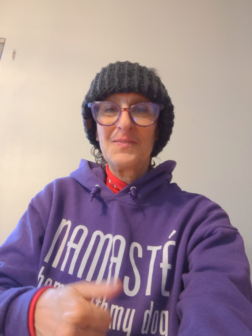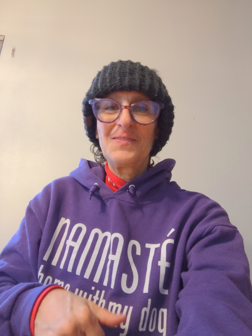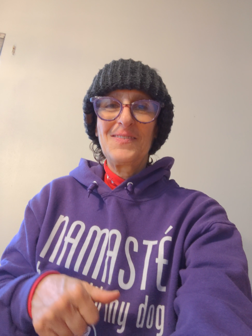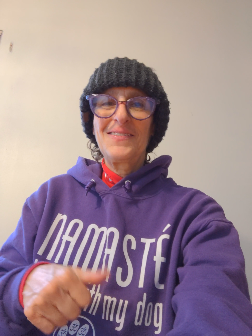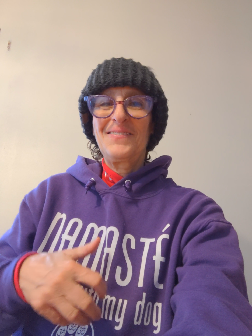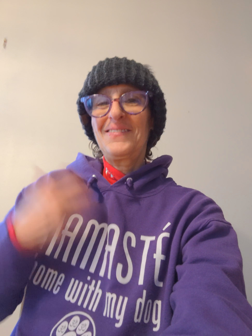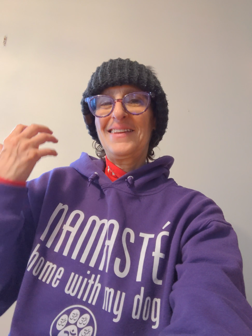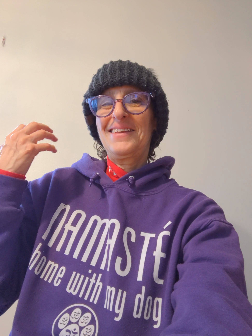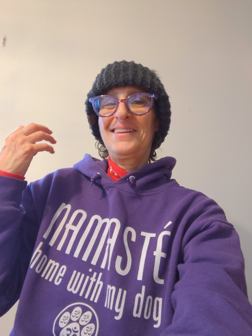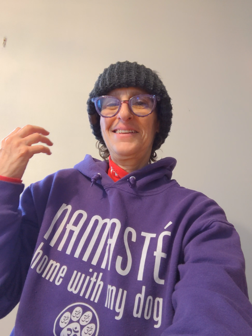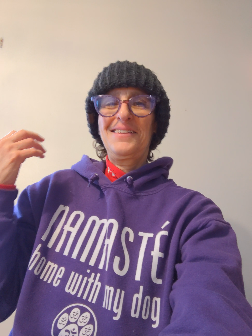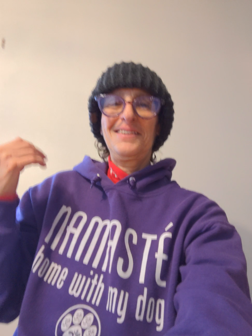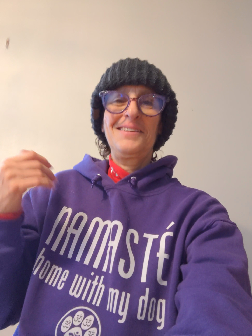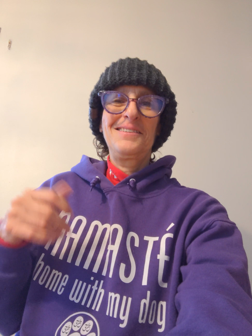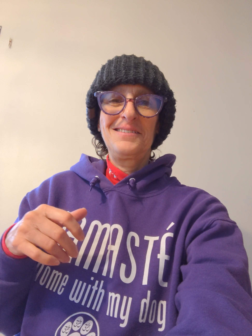mad